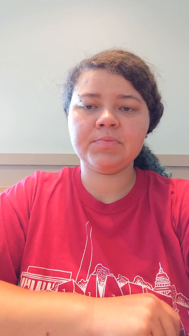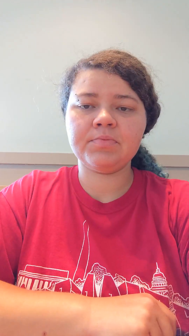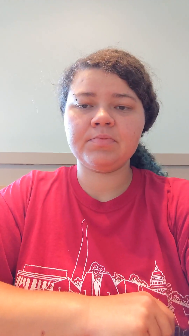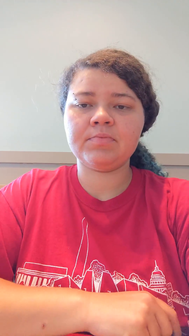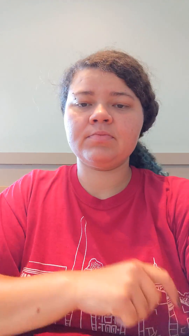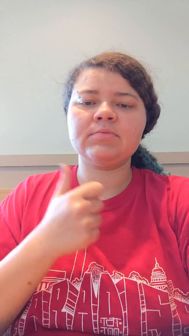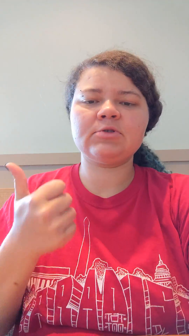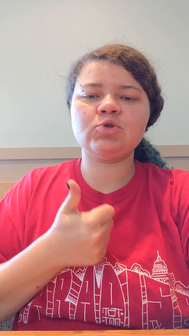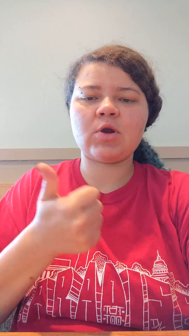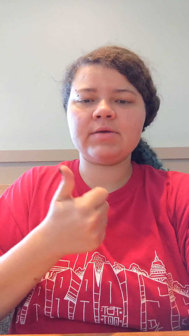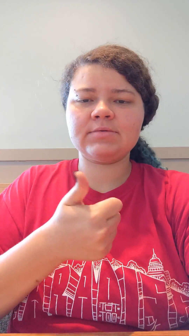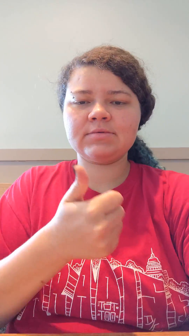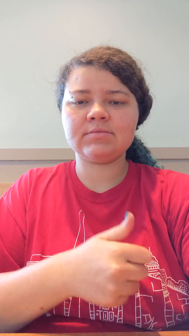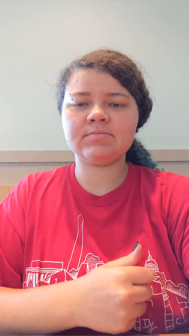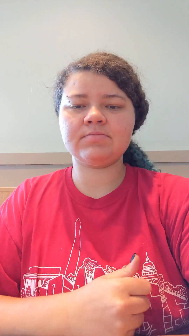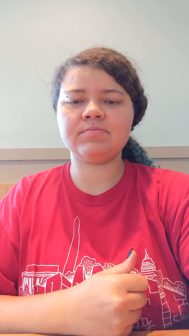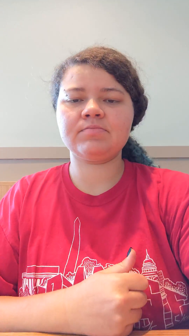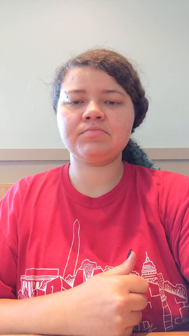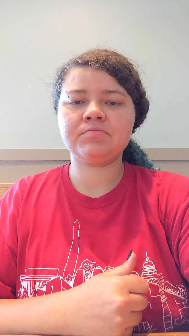chase